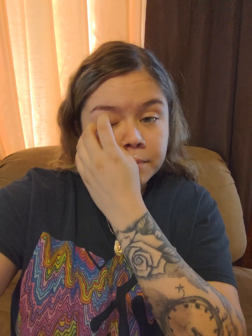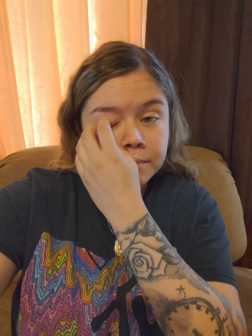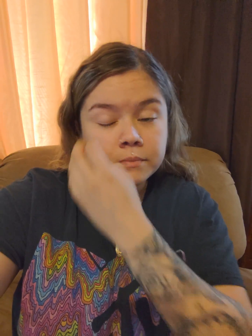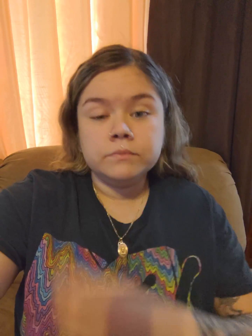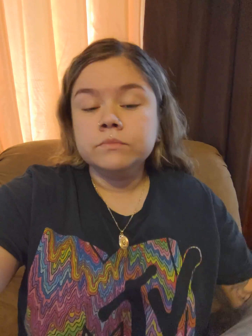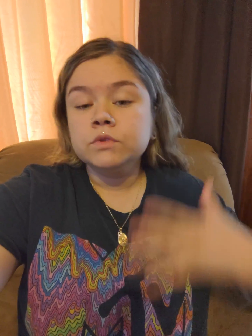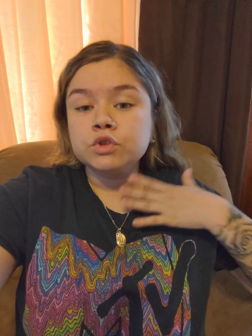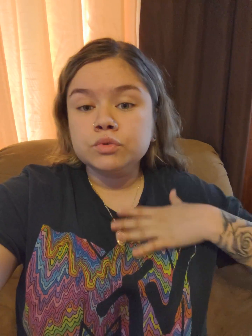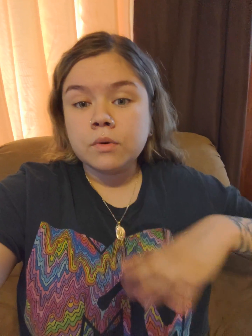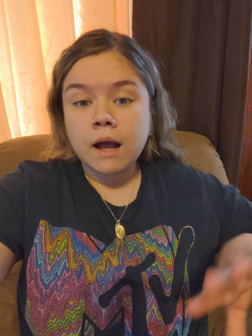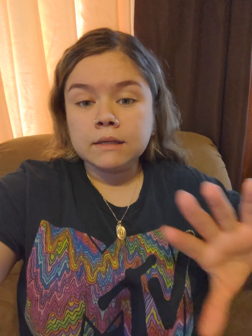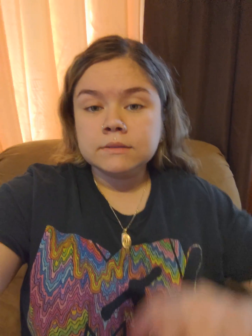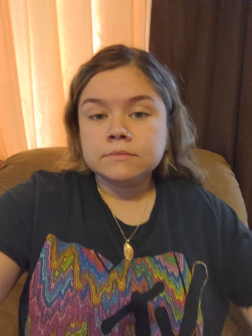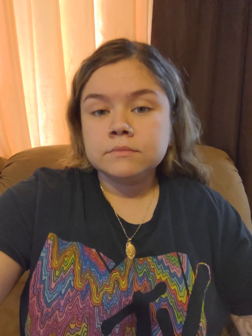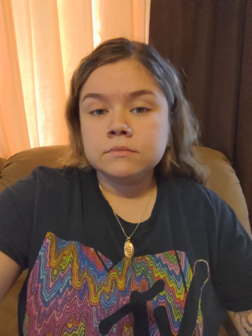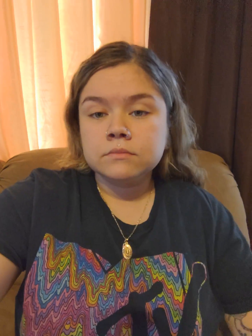dress